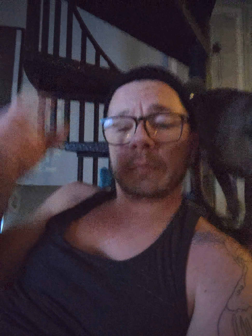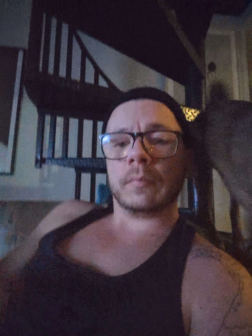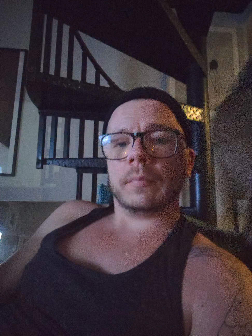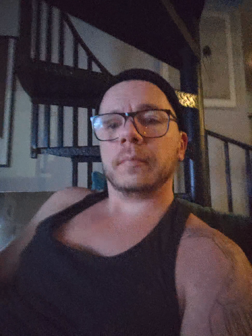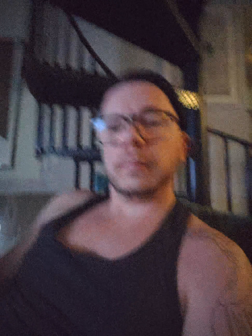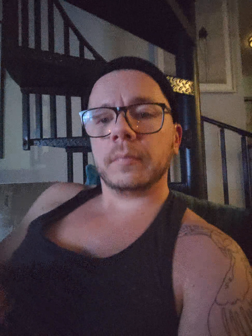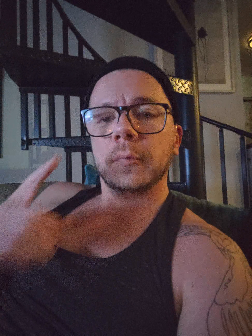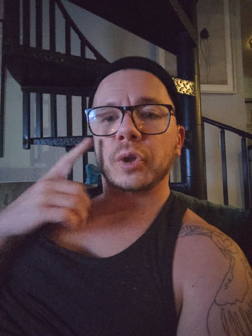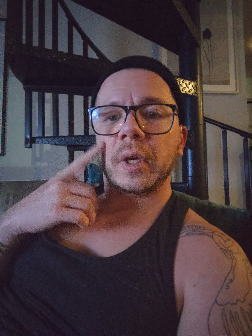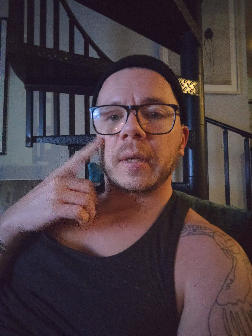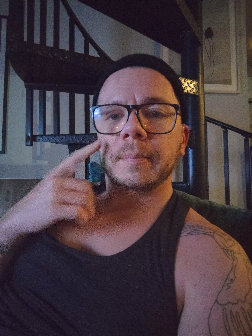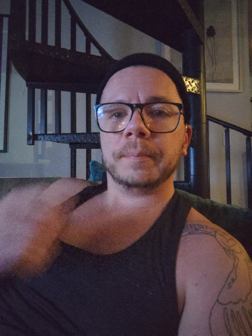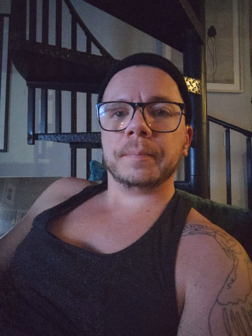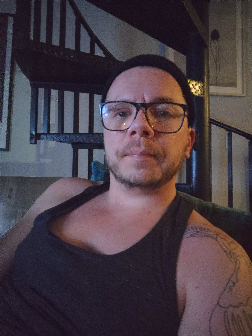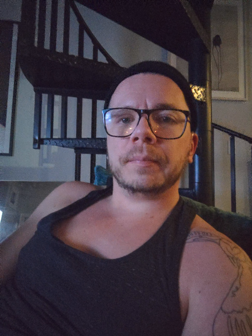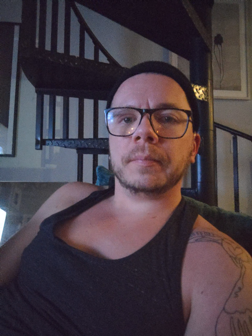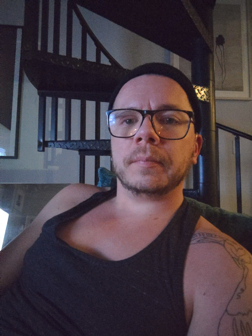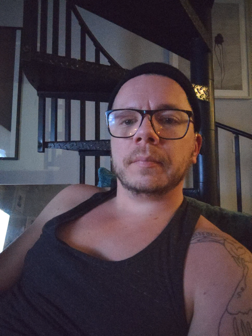cheek